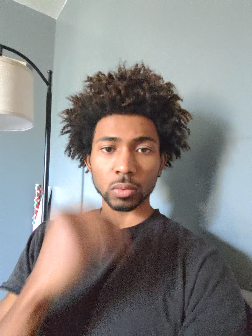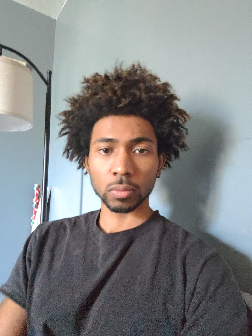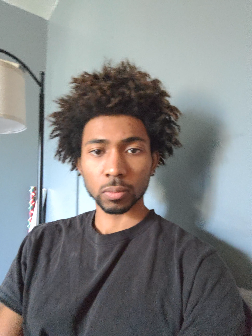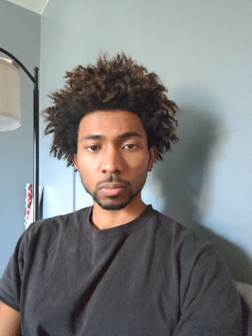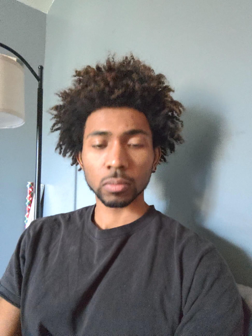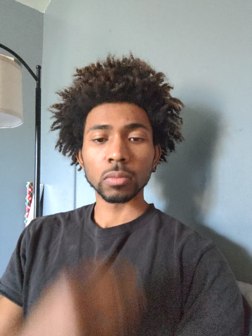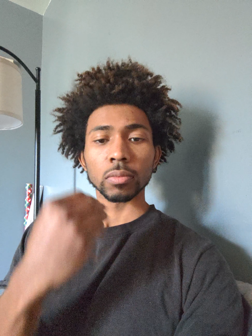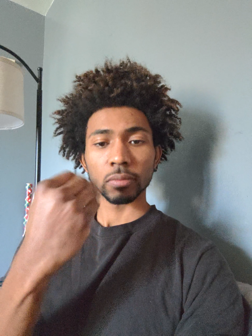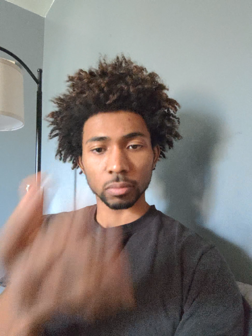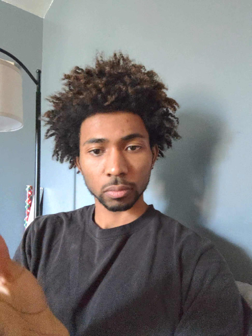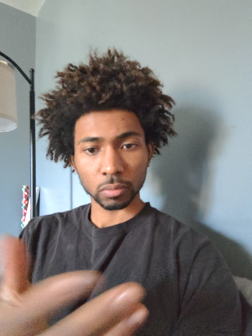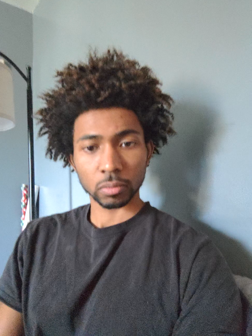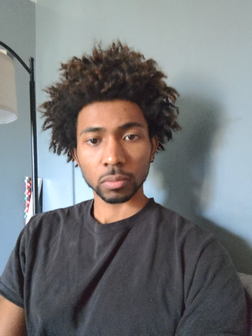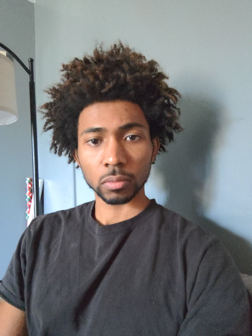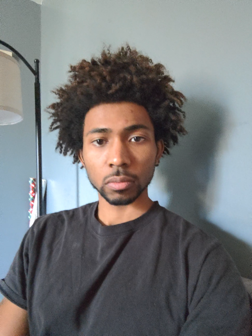give